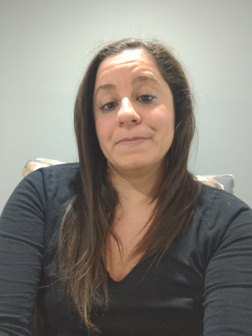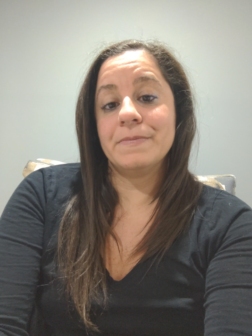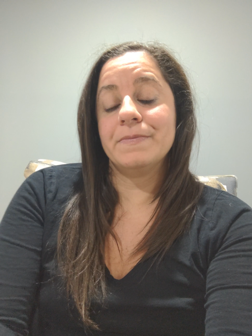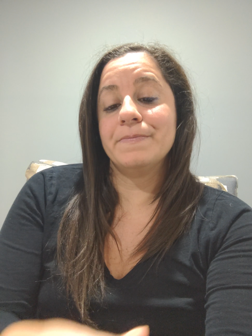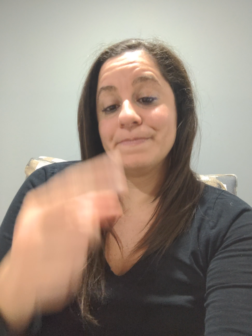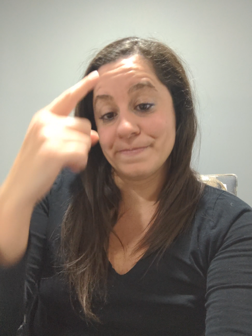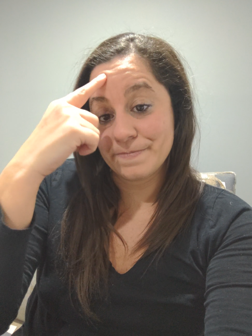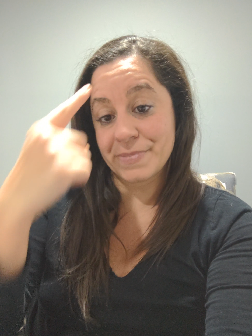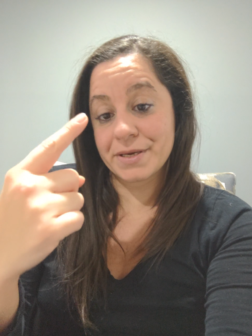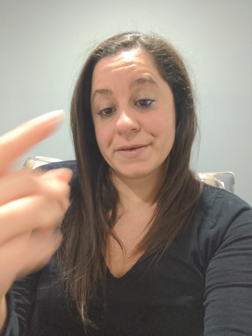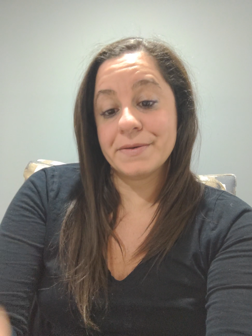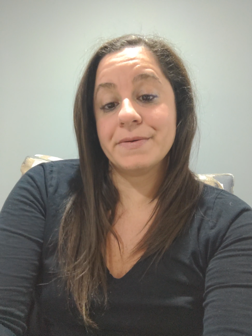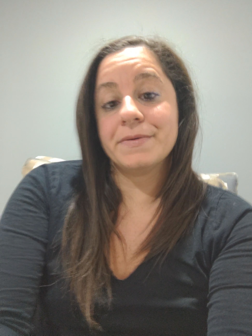penny